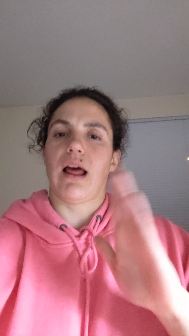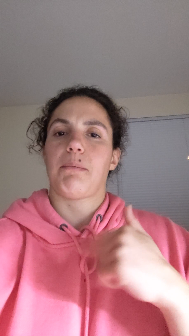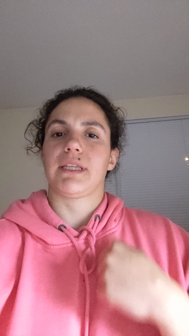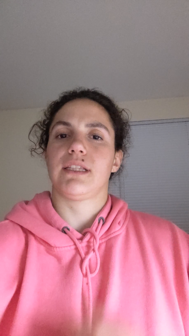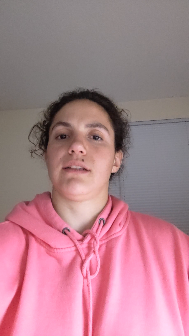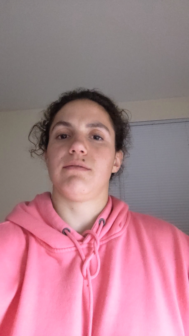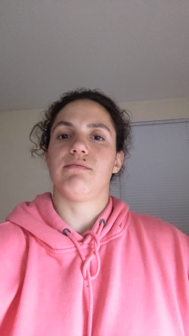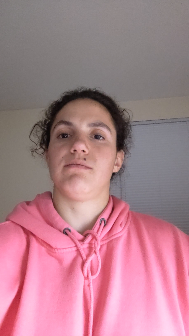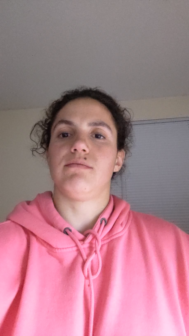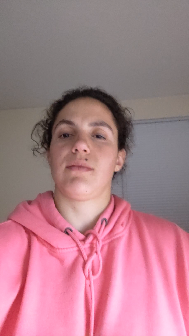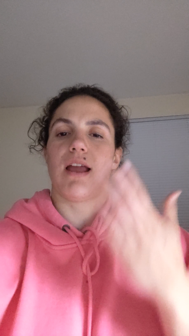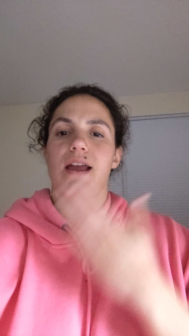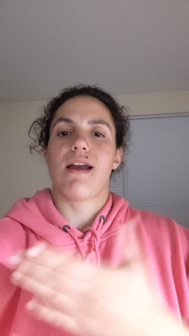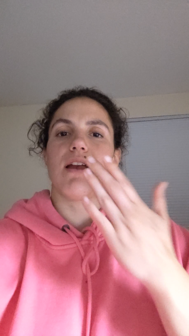hand